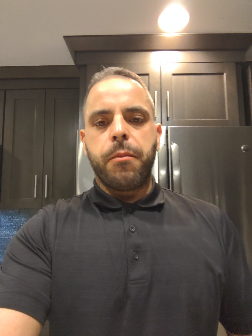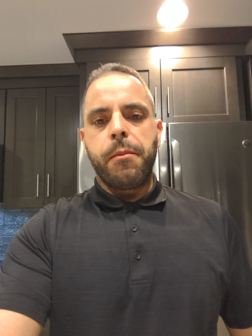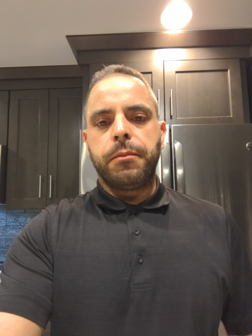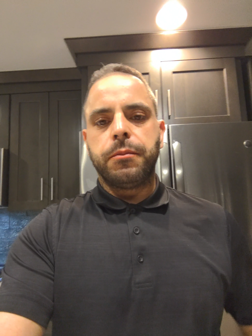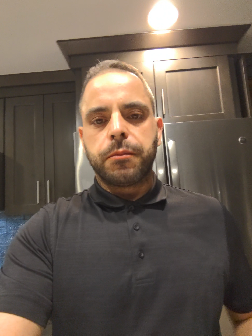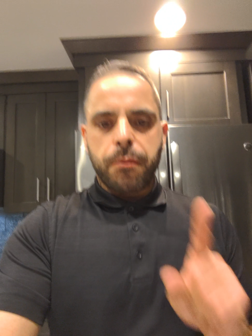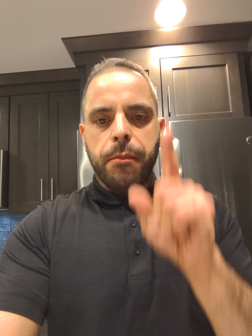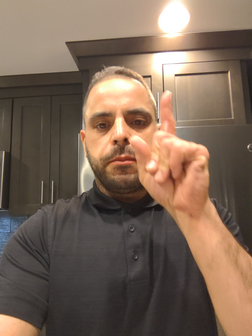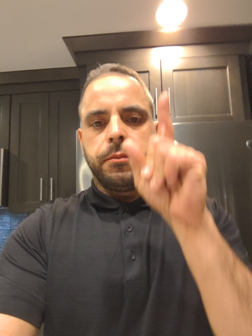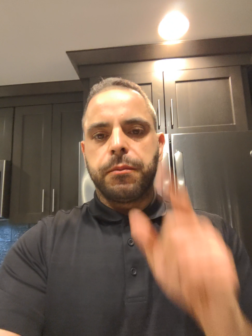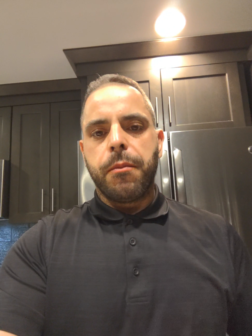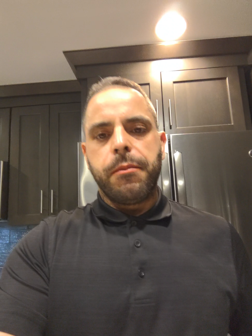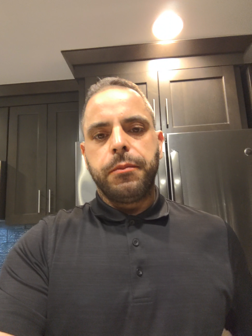up